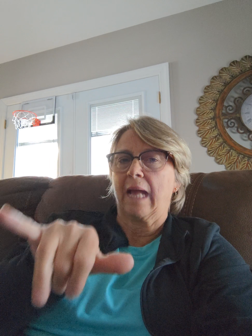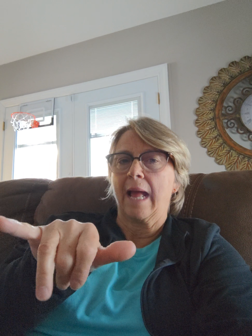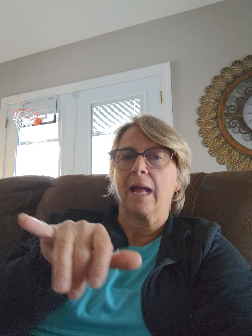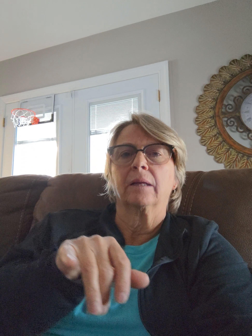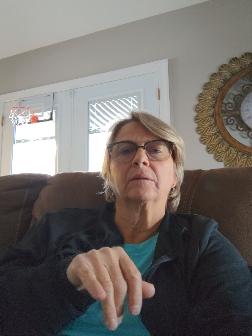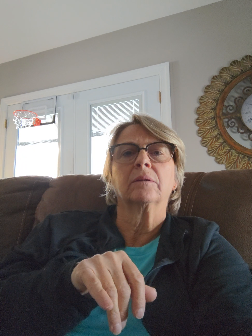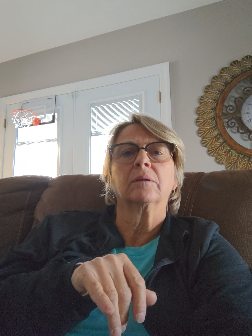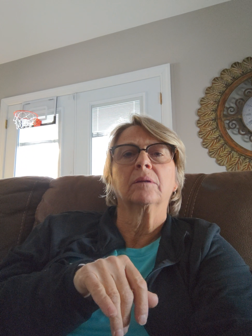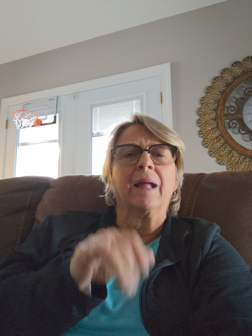stay